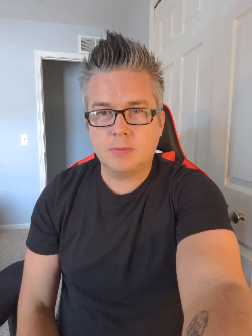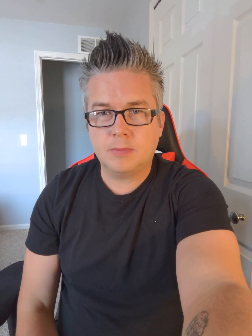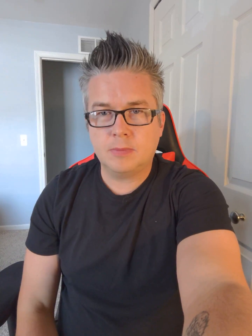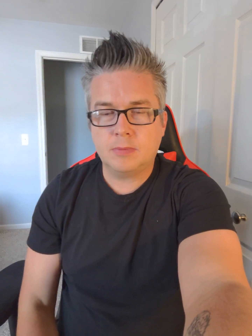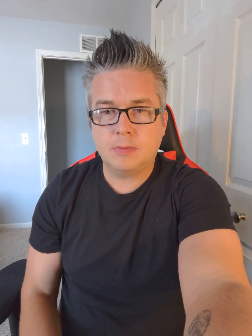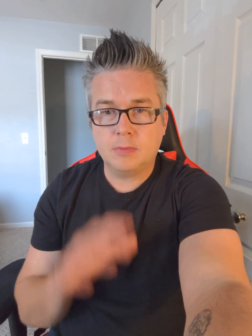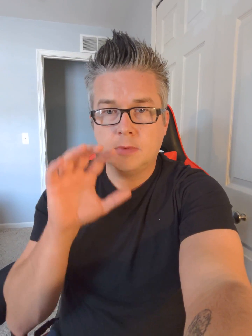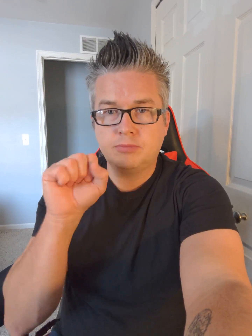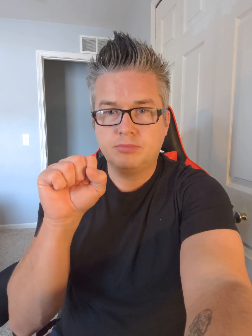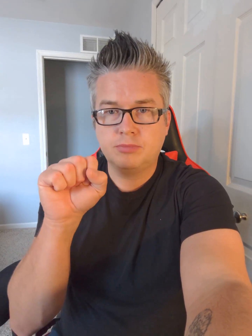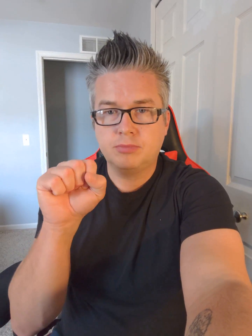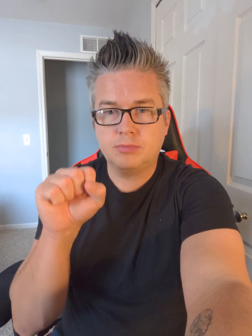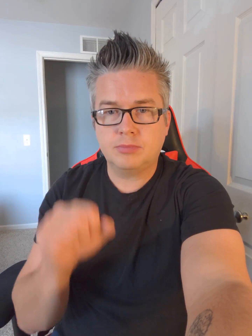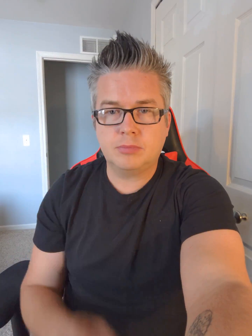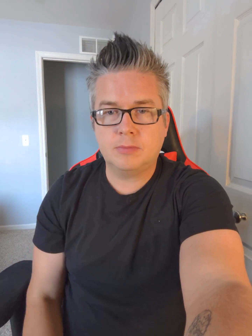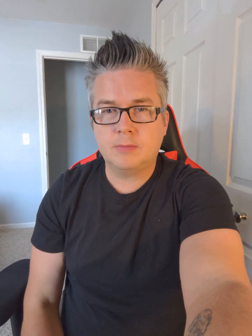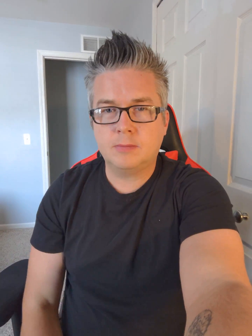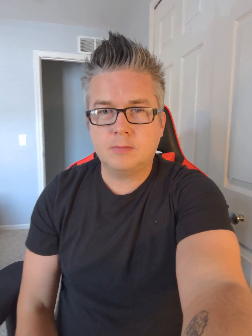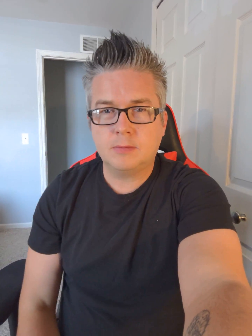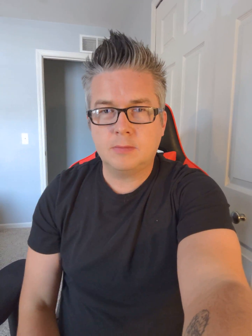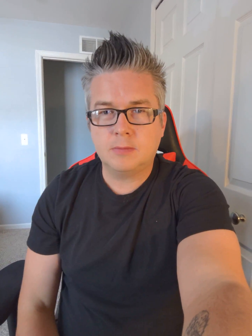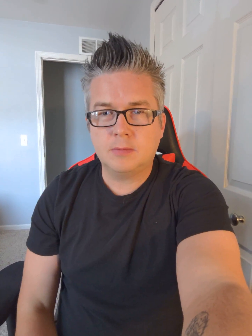catch